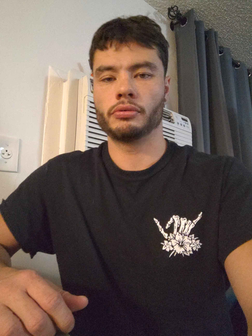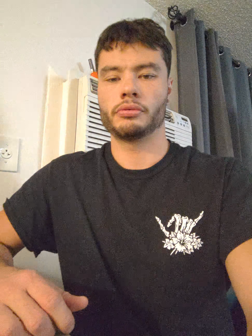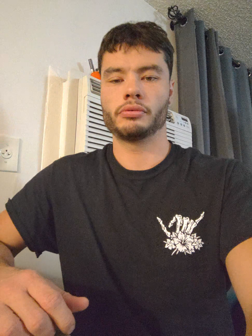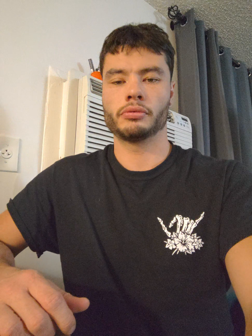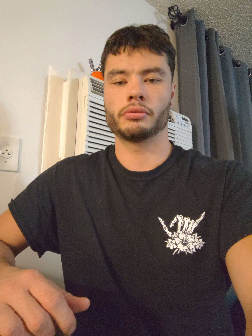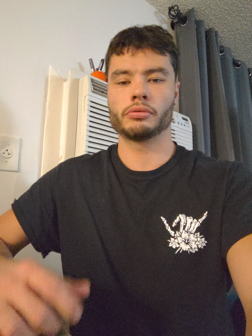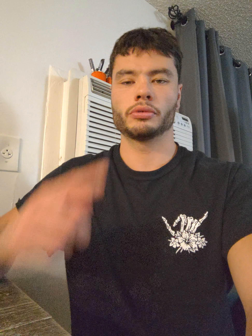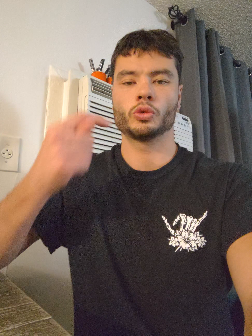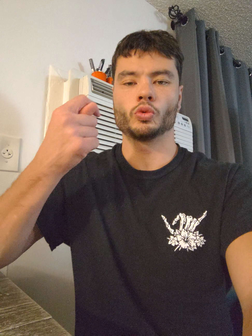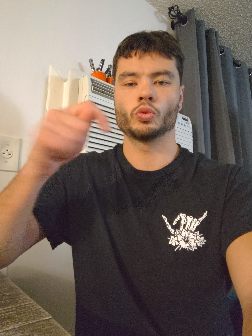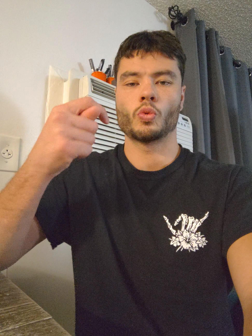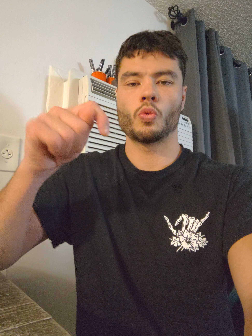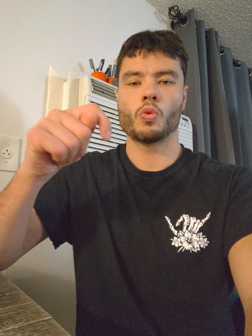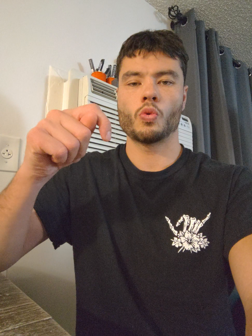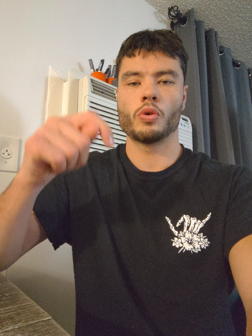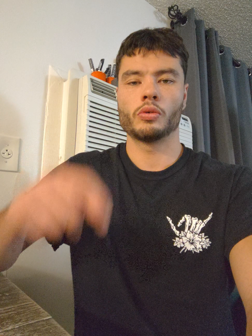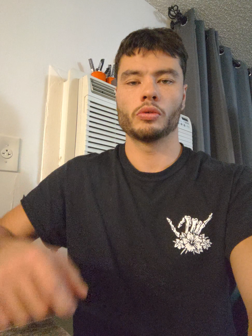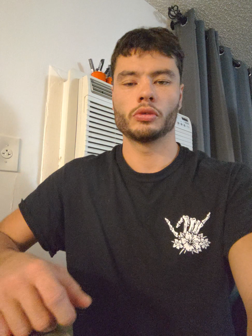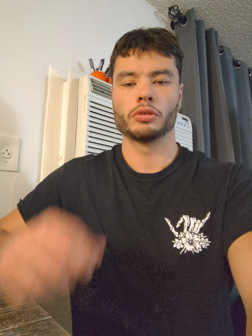toy